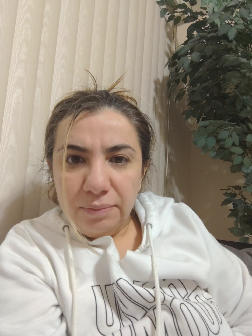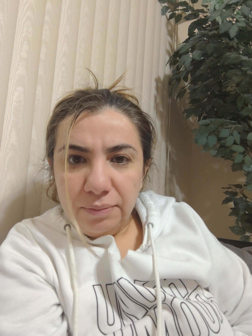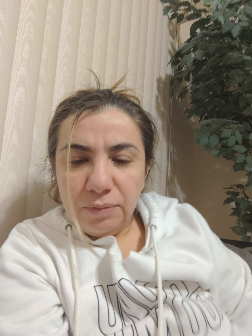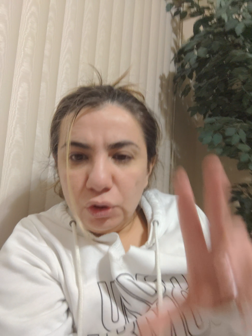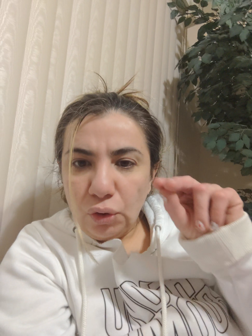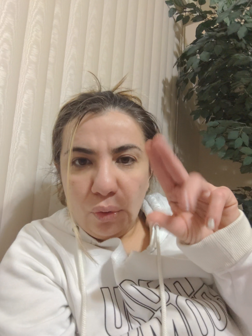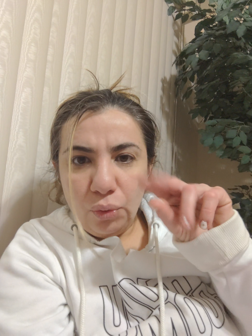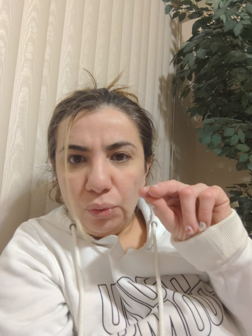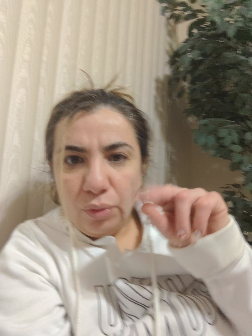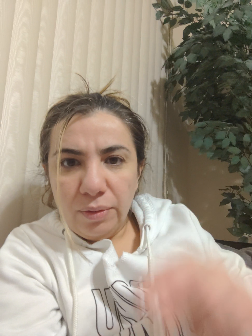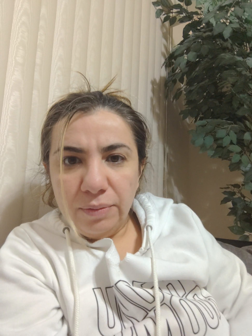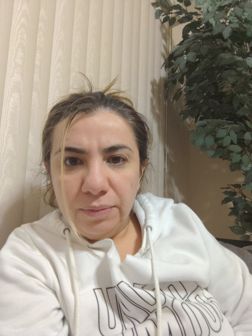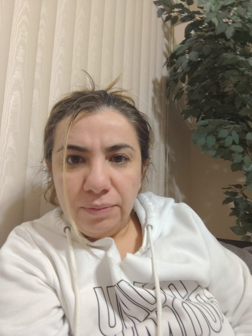no